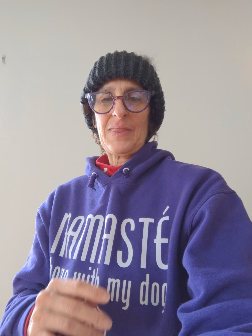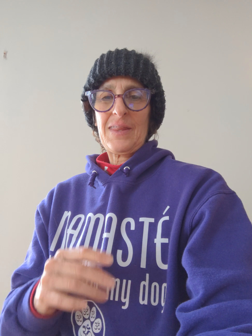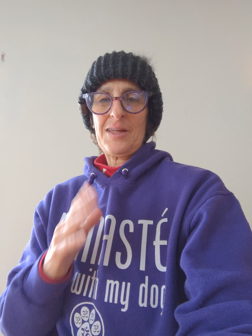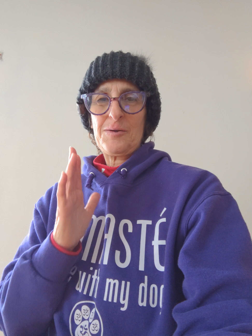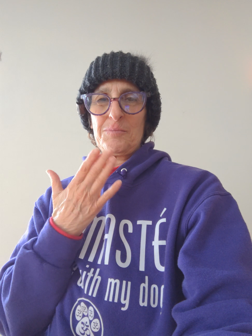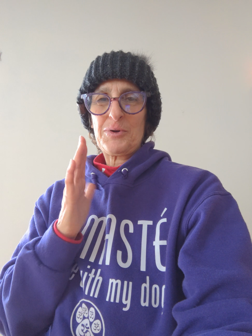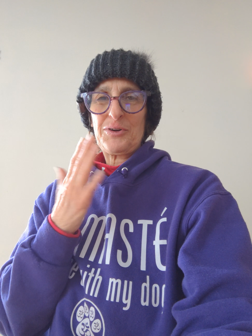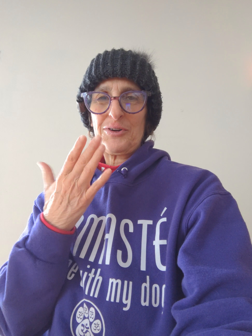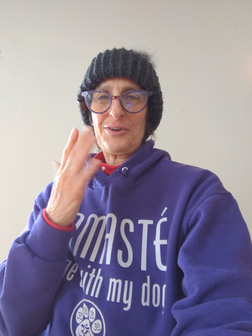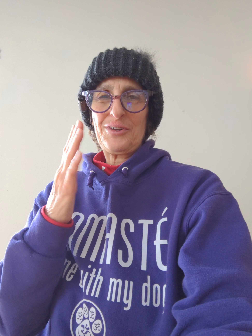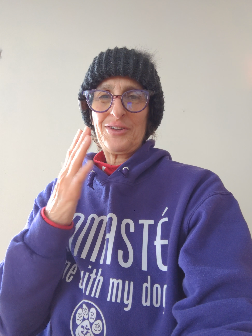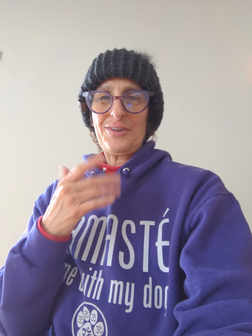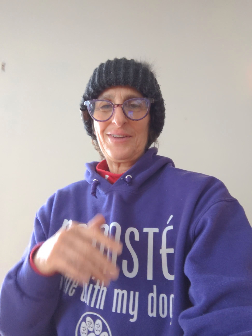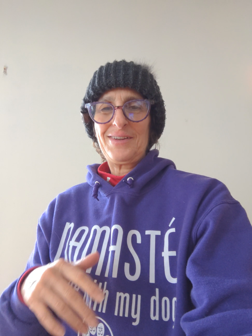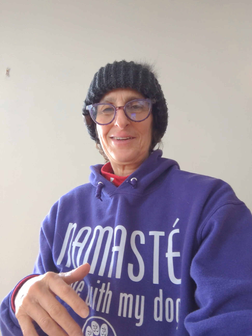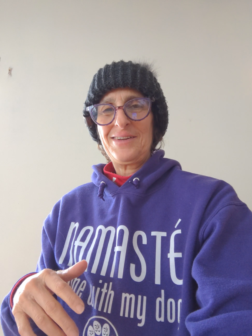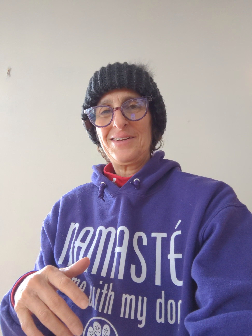book